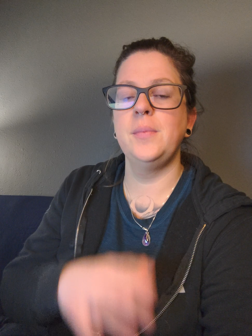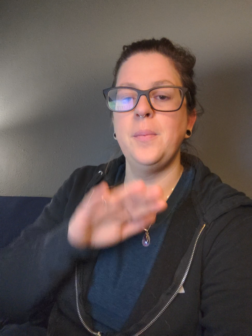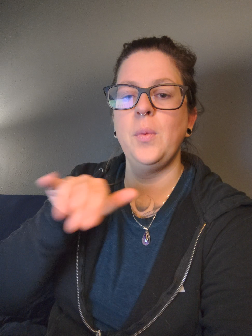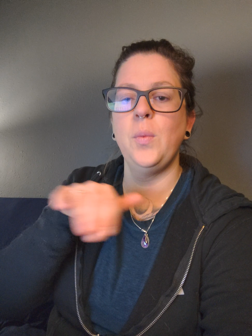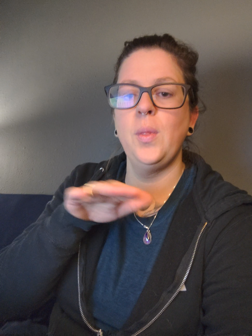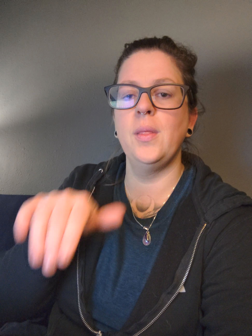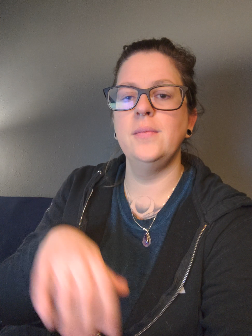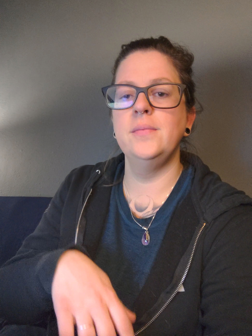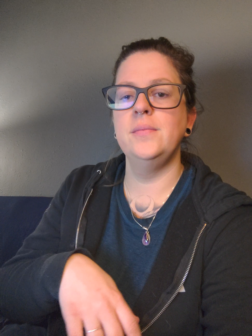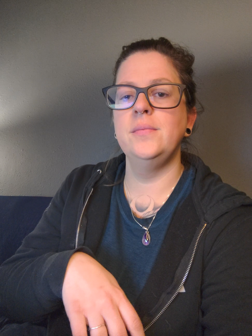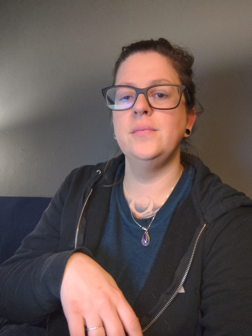pool